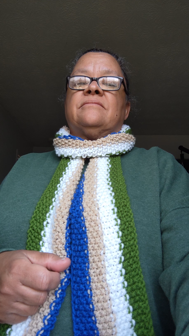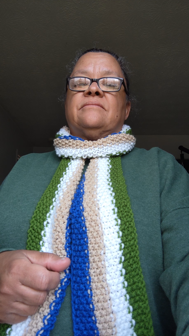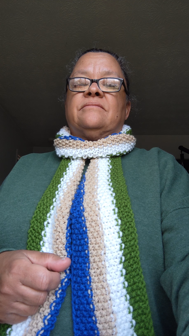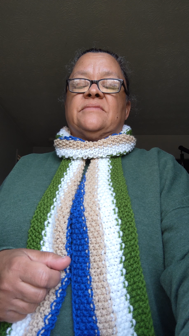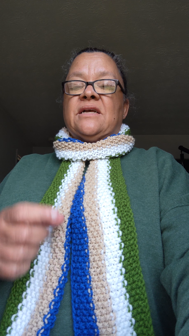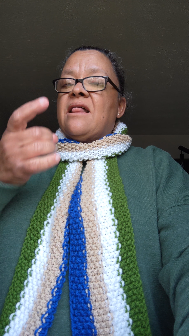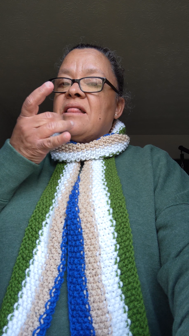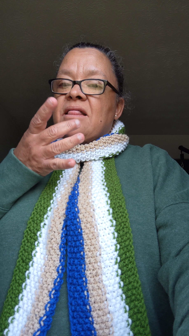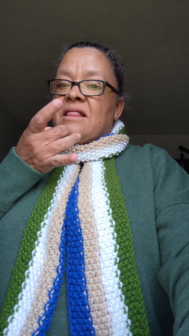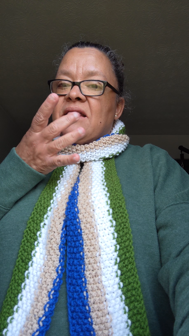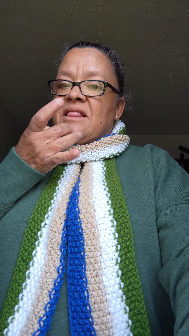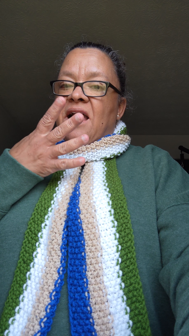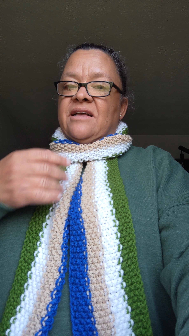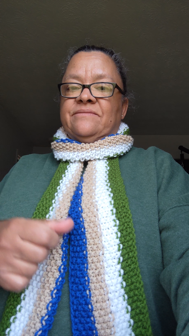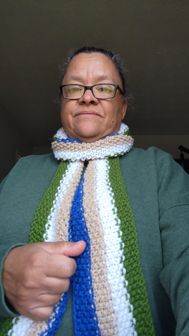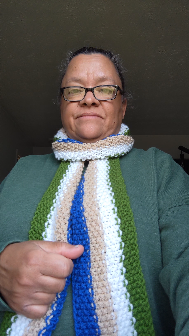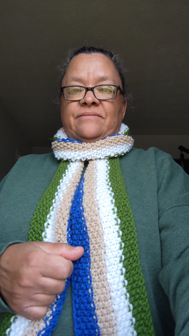light bulb